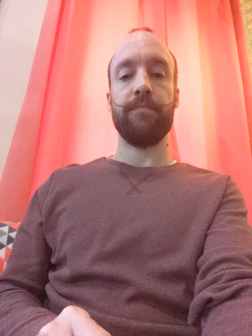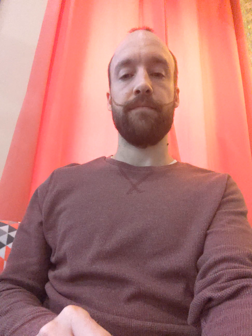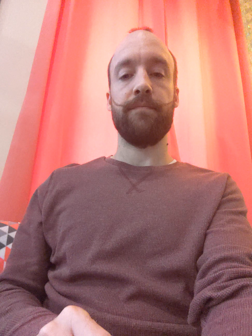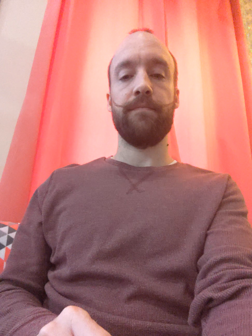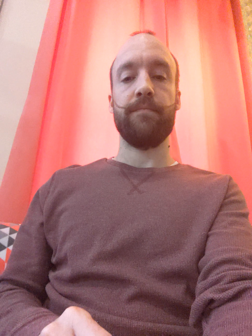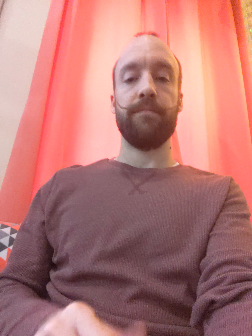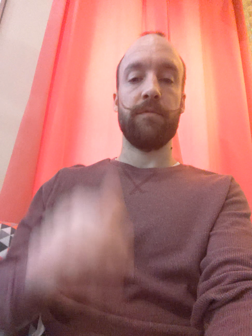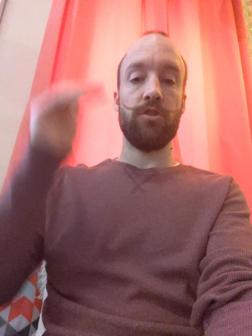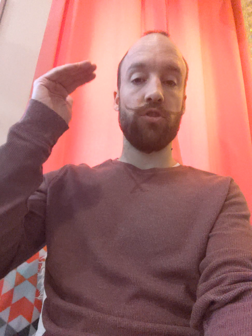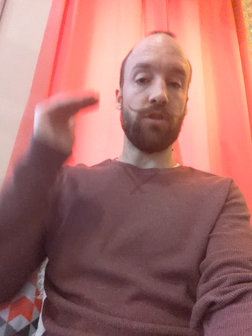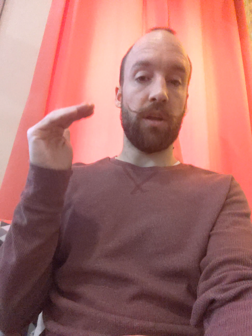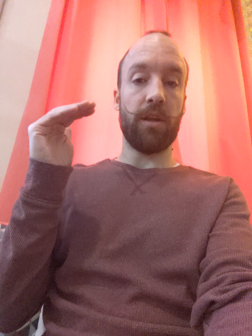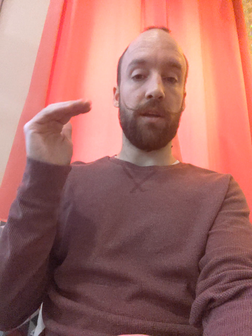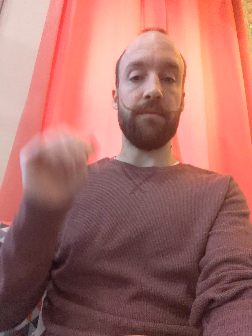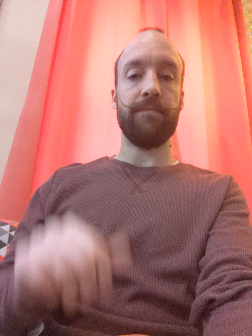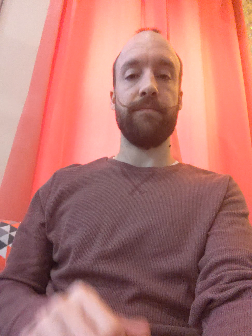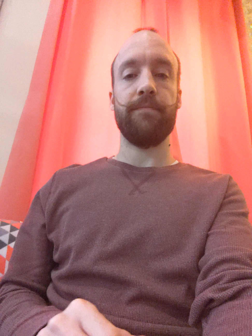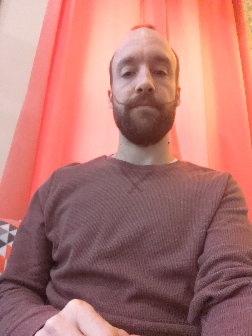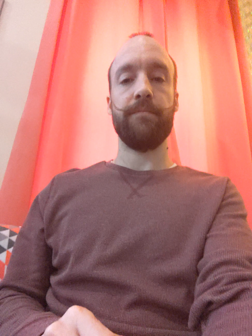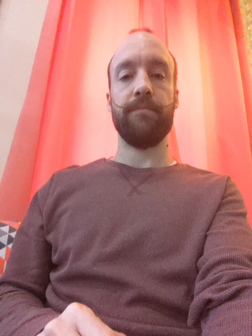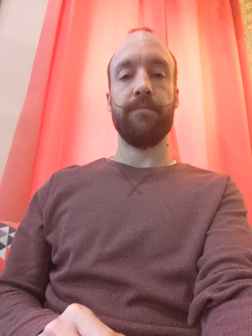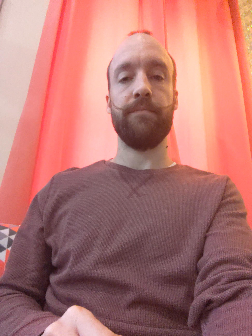child